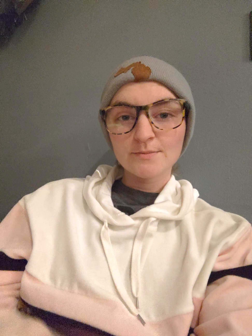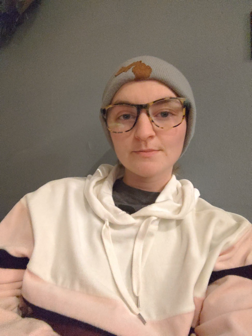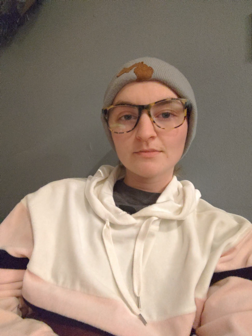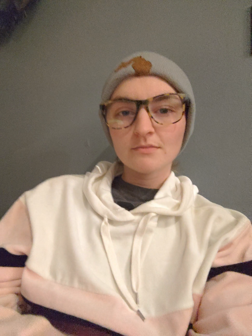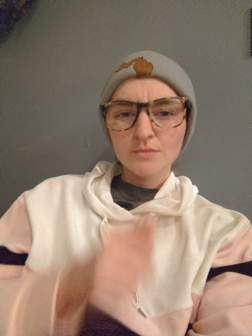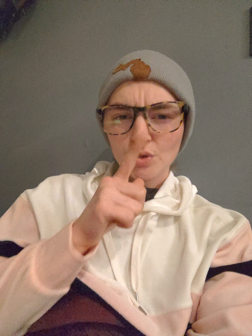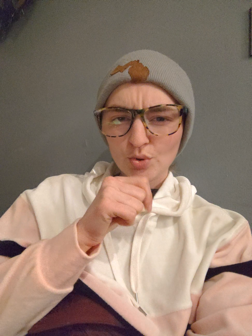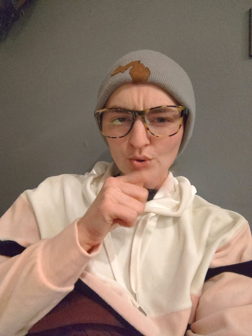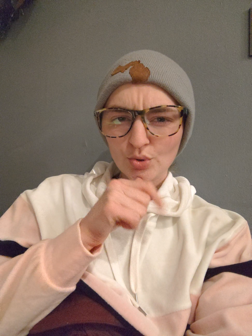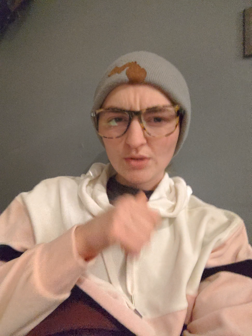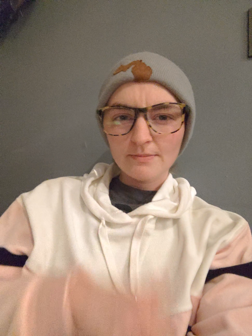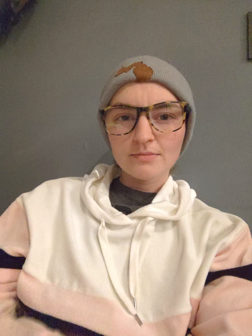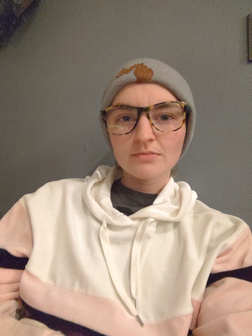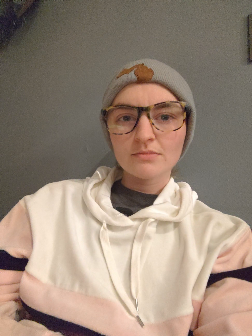who